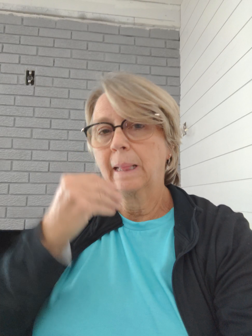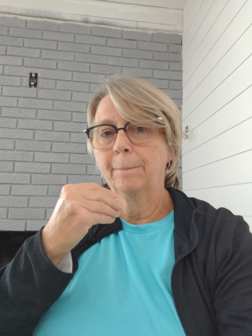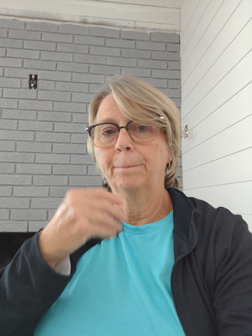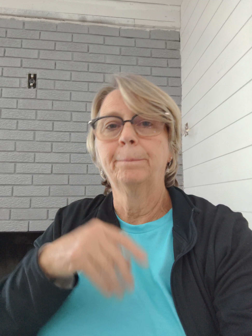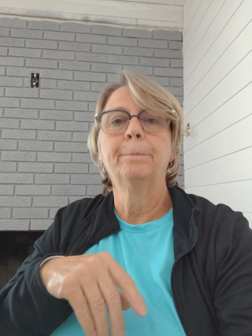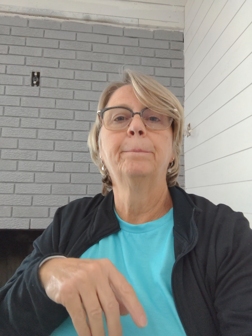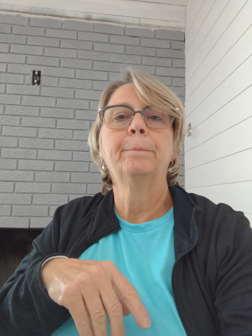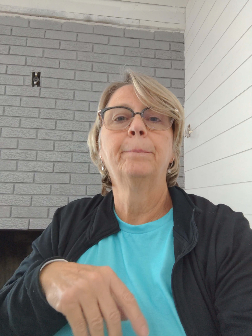sleep